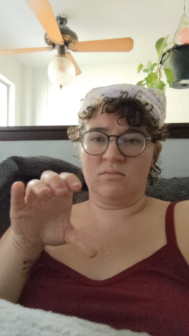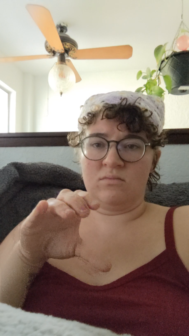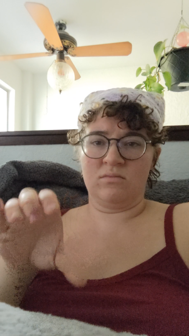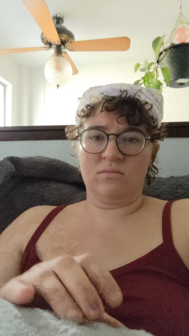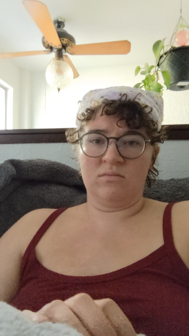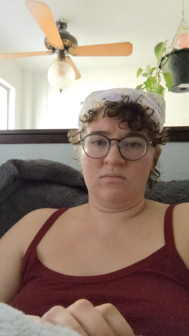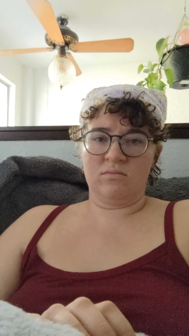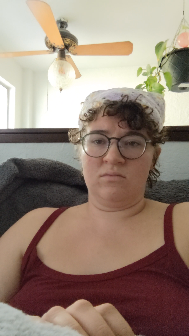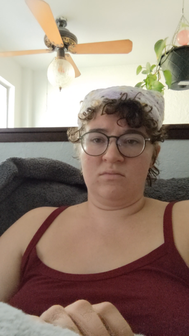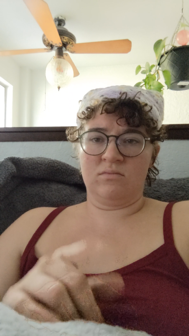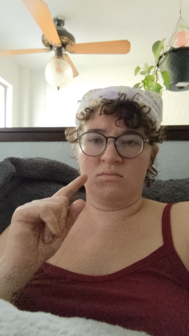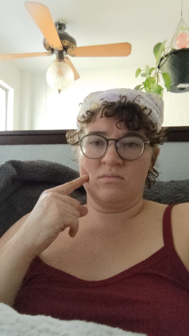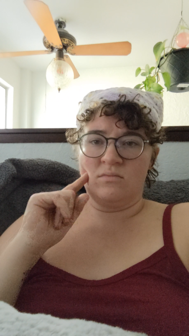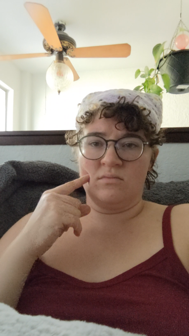candy